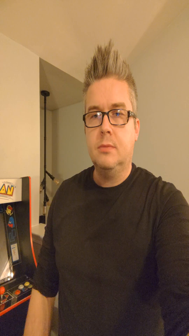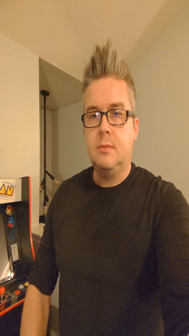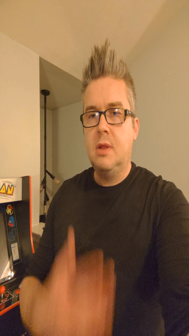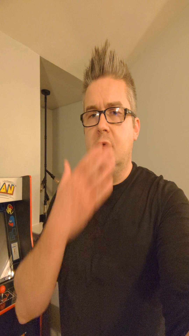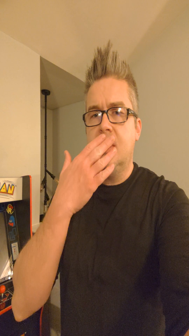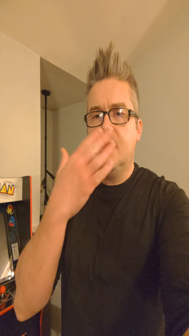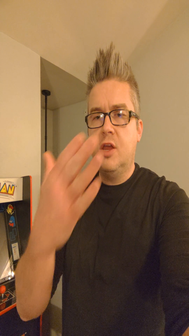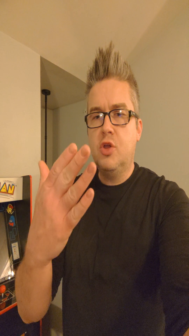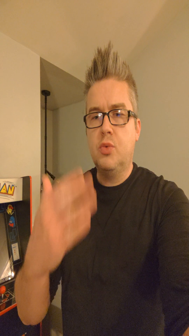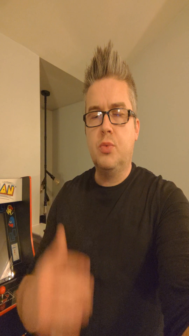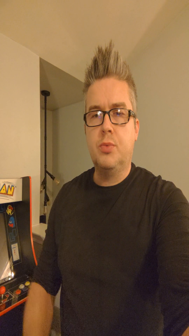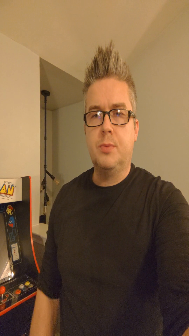thank you